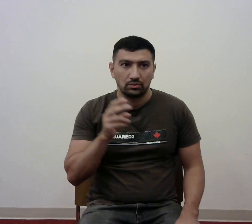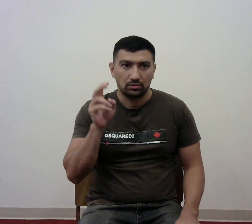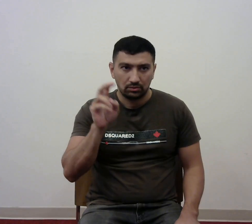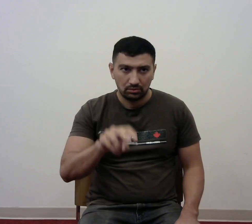gəlmək